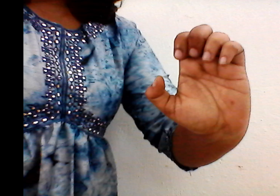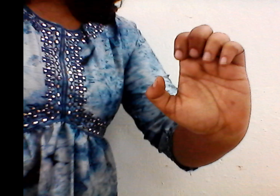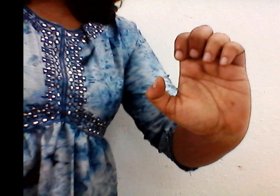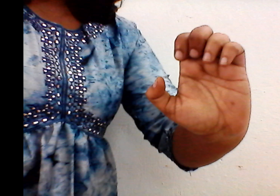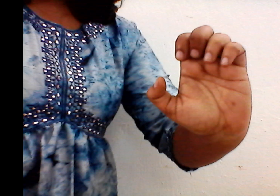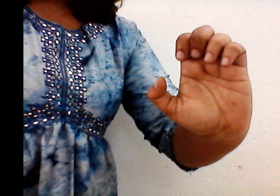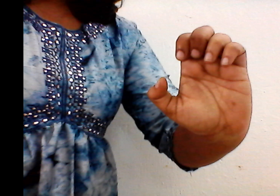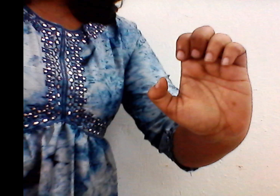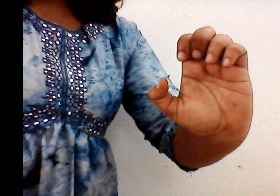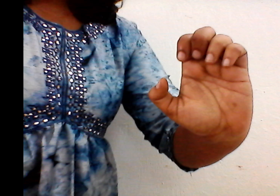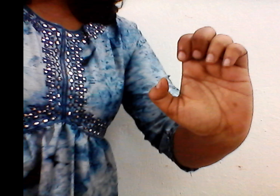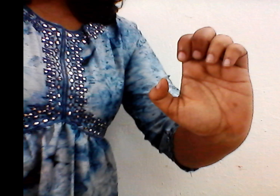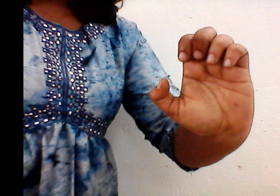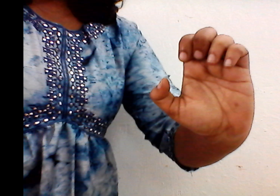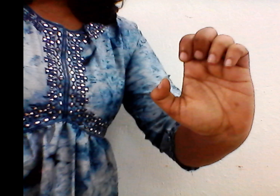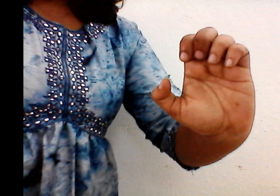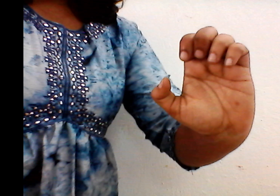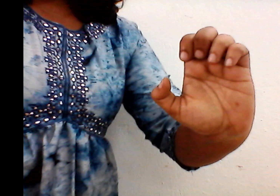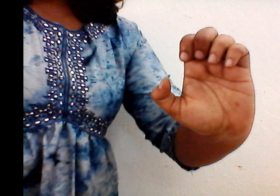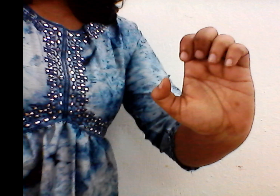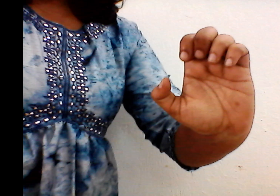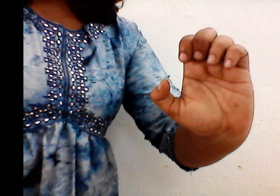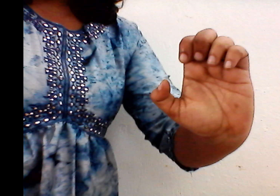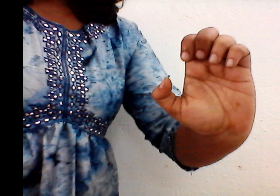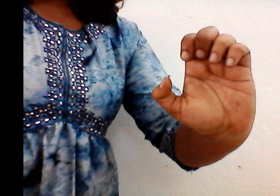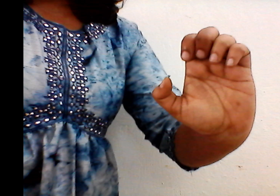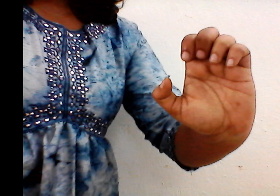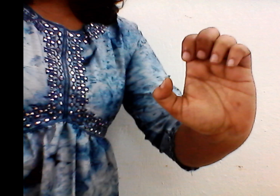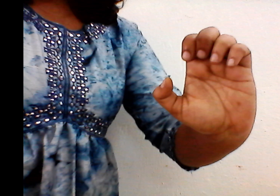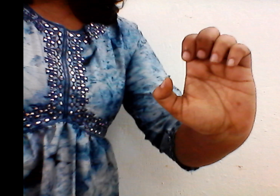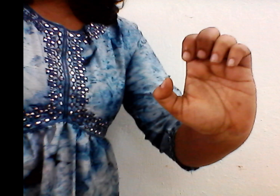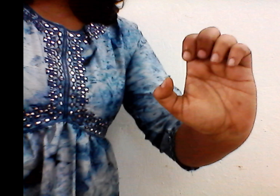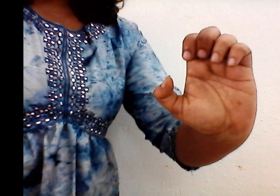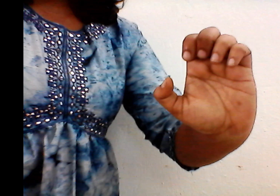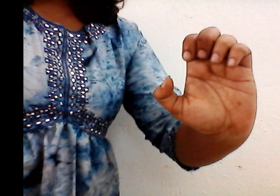ഇ